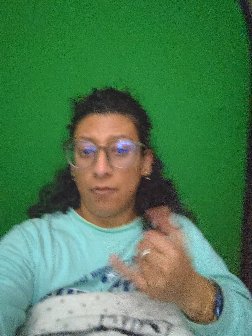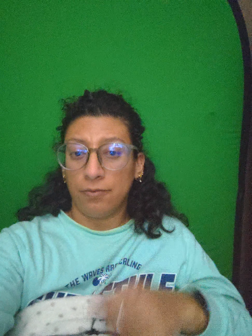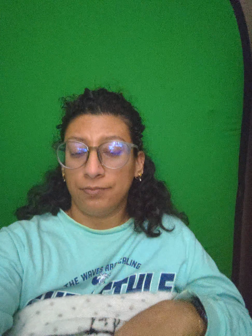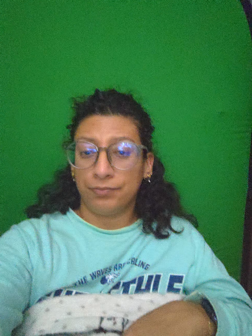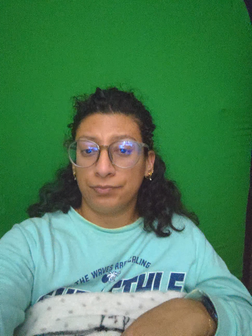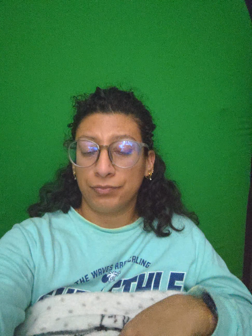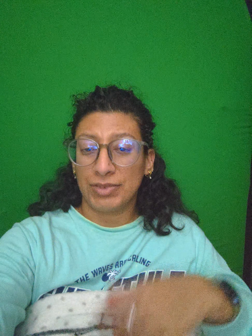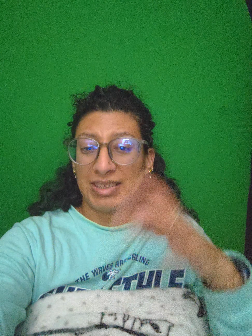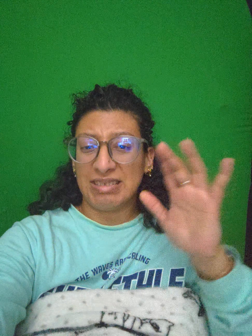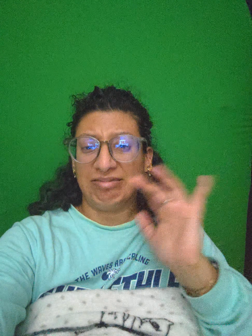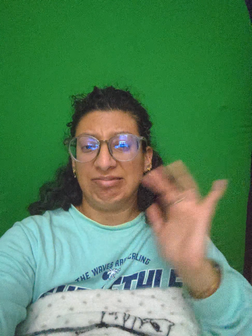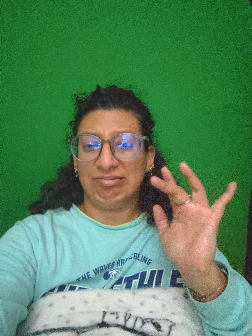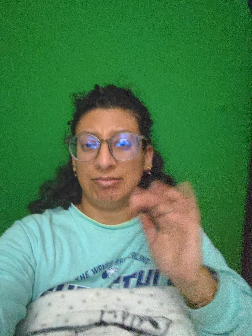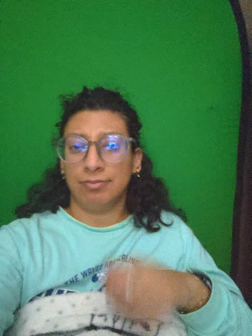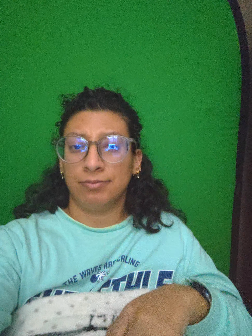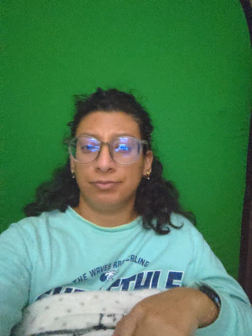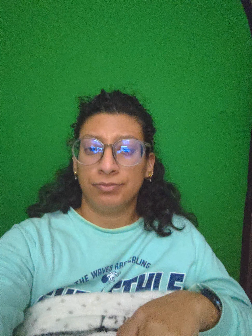yucky